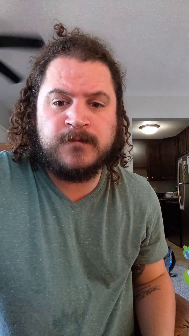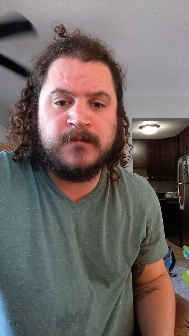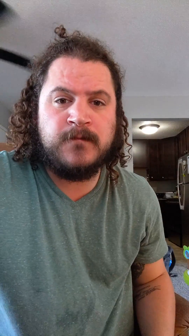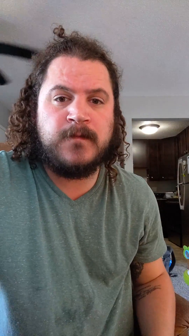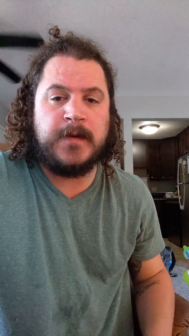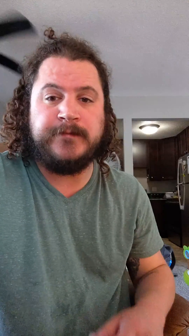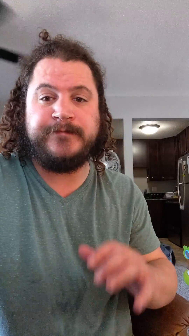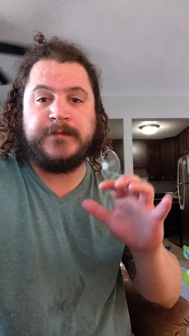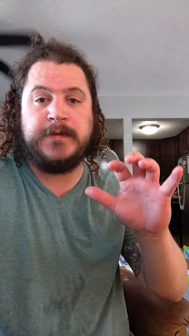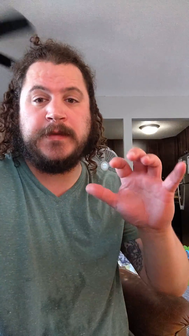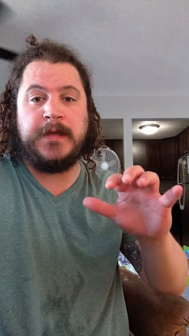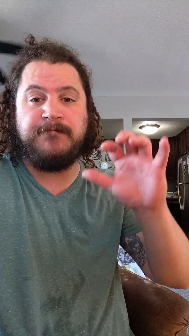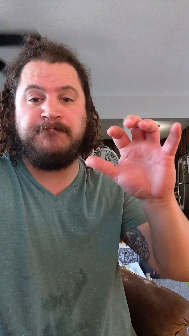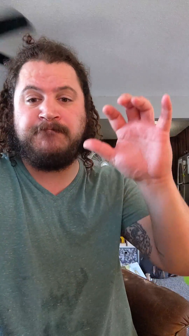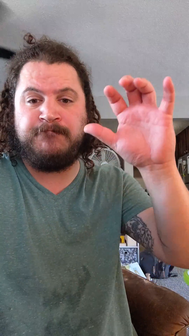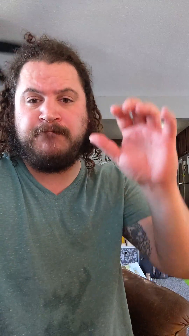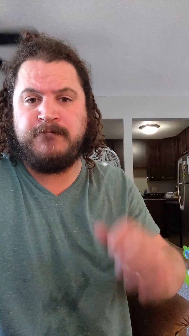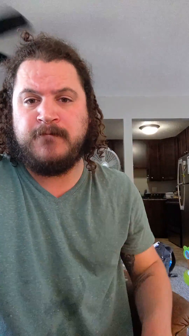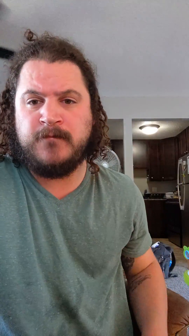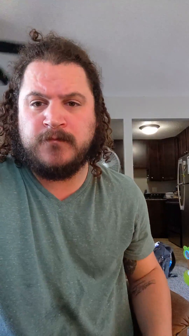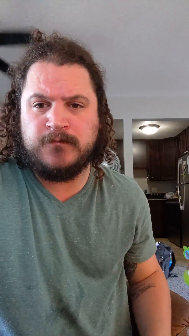climb